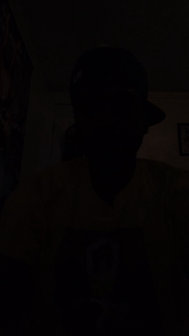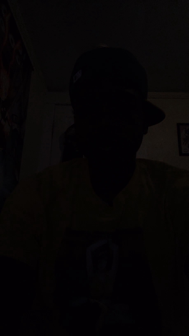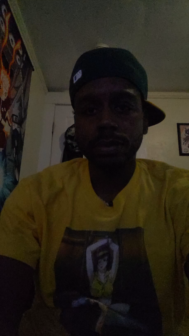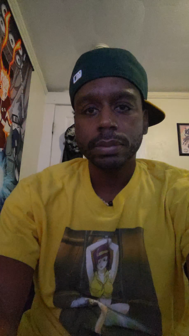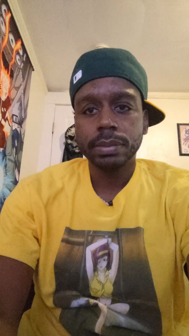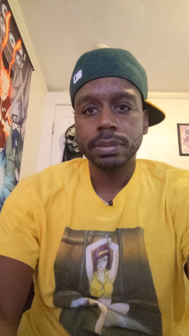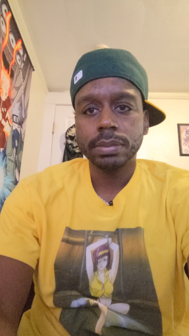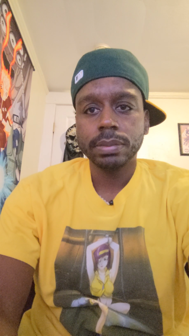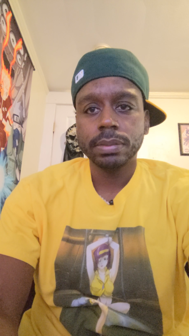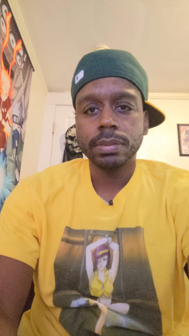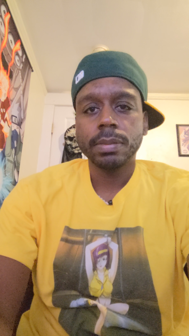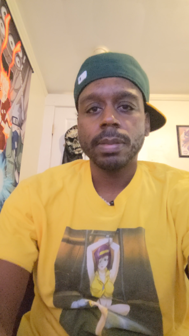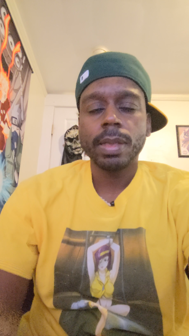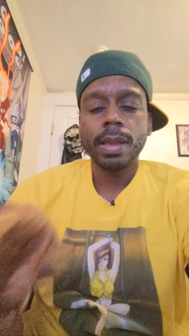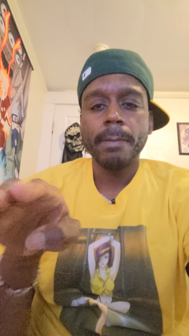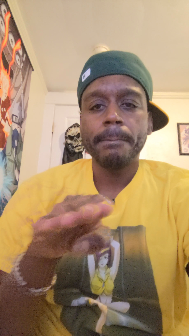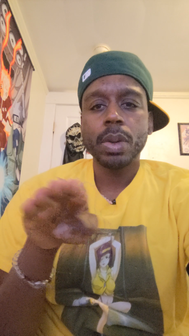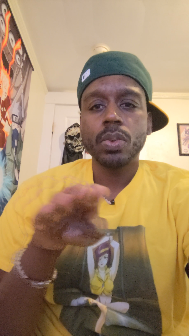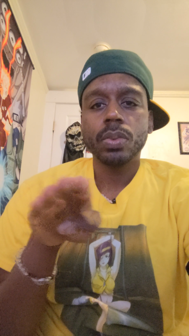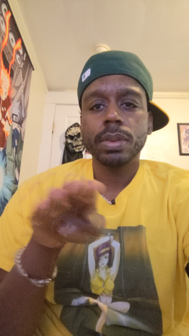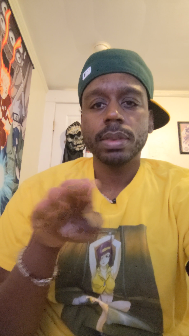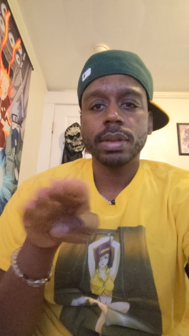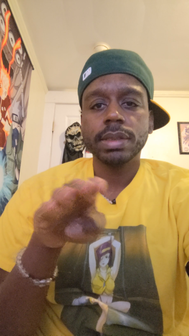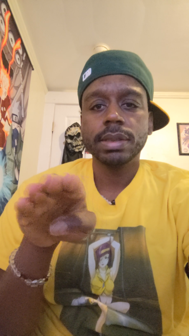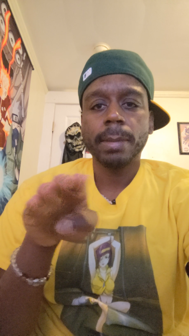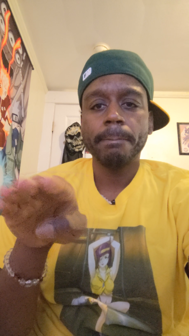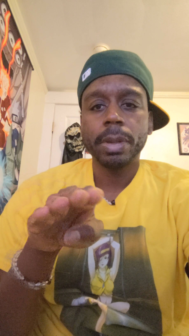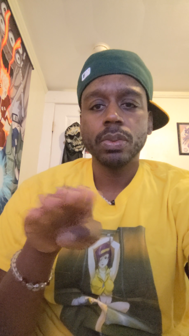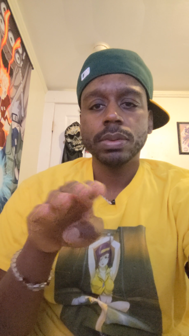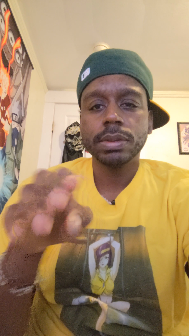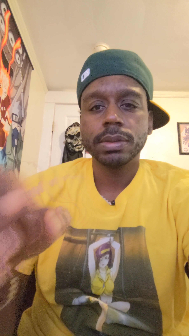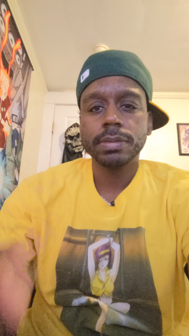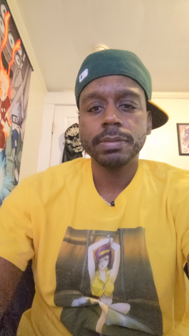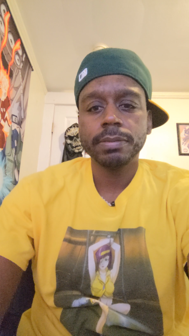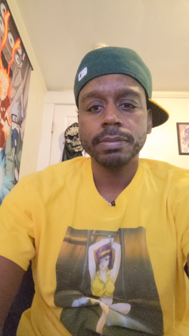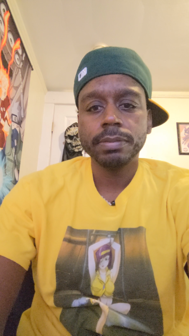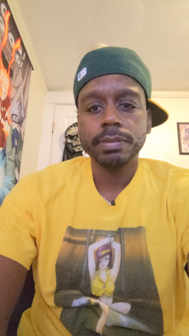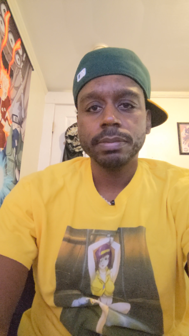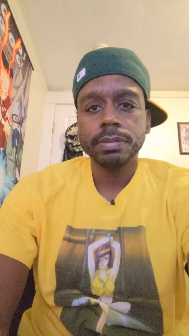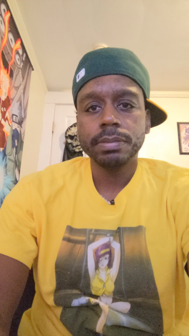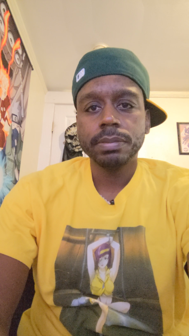boots